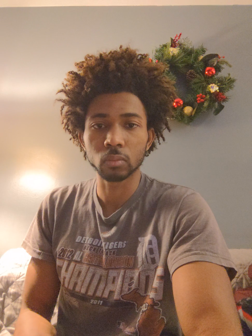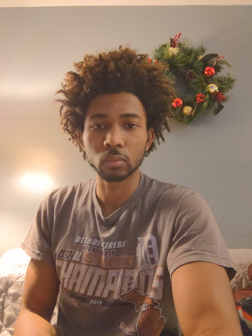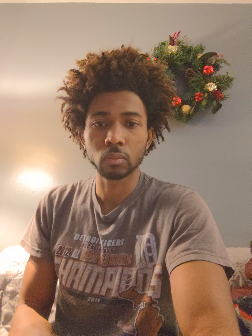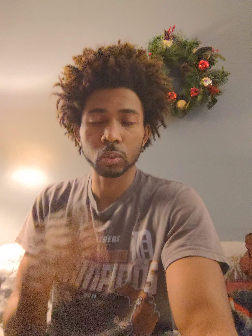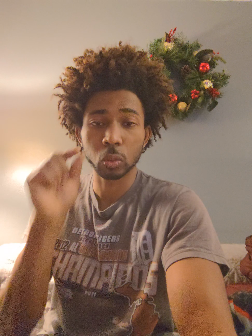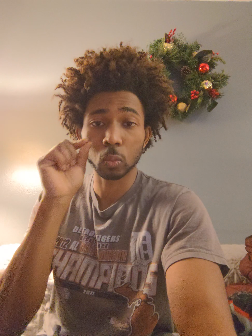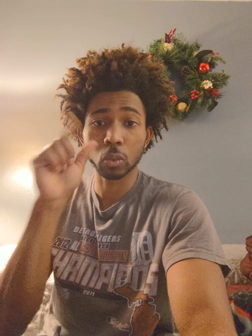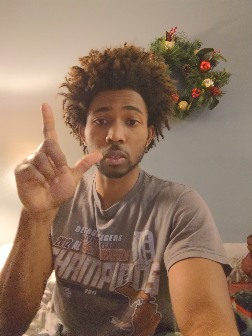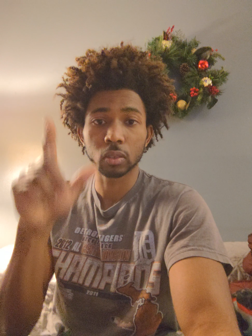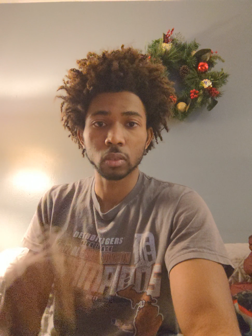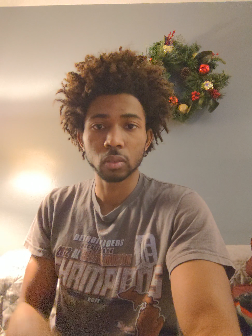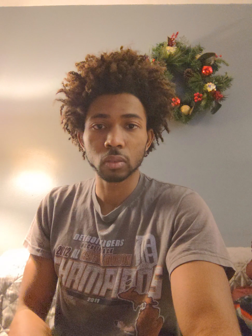wake